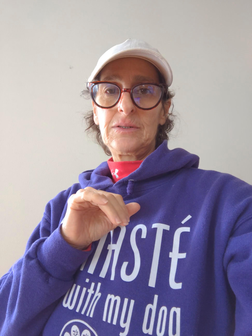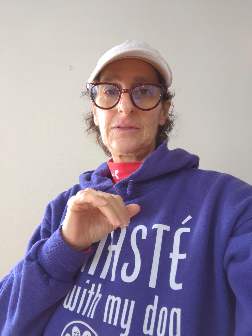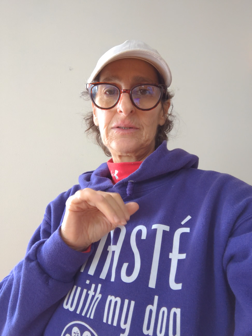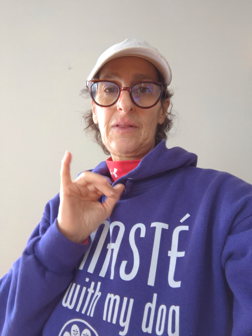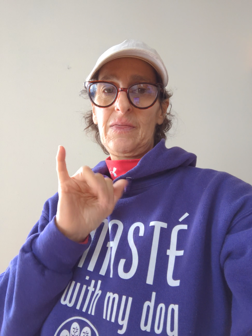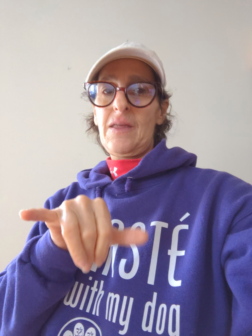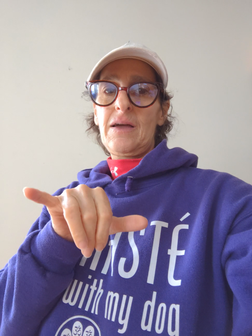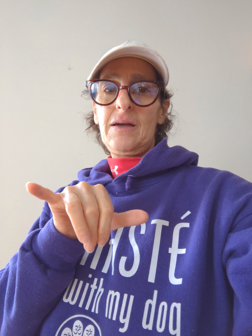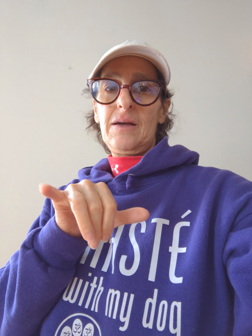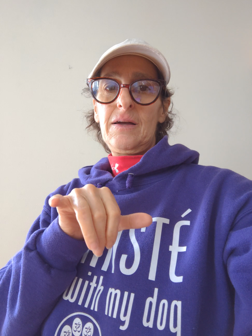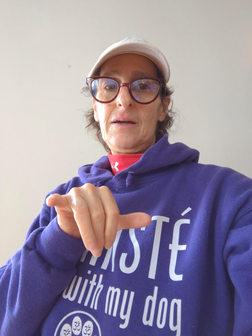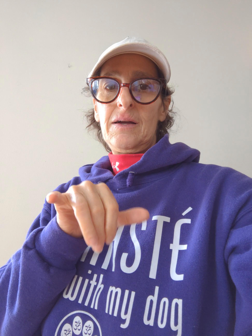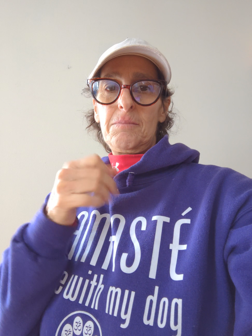that